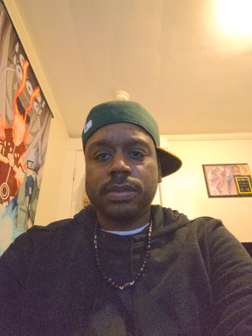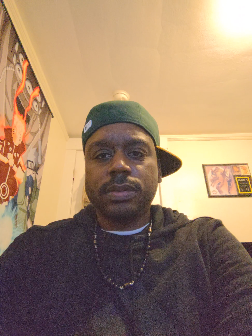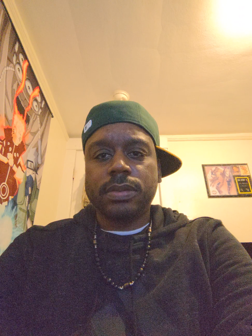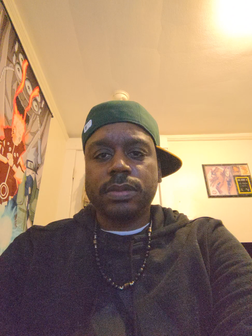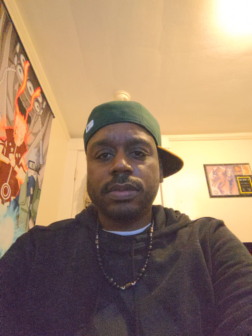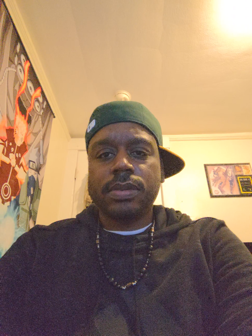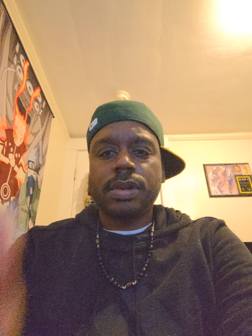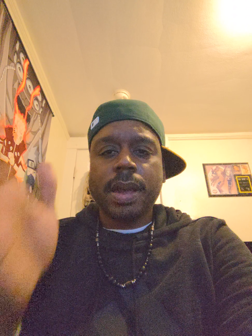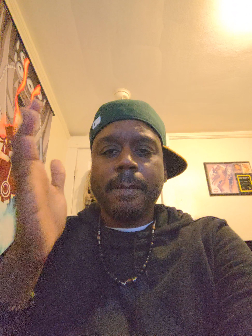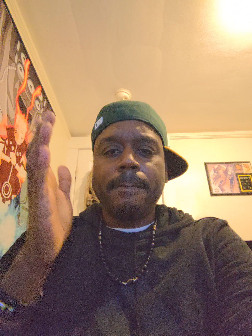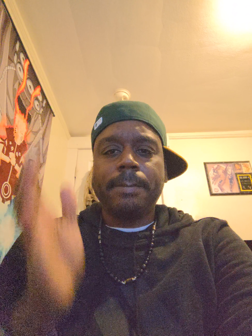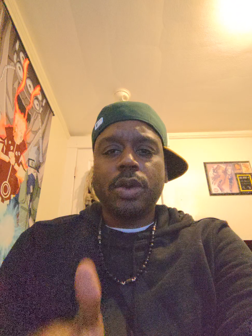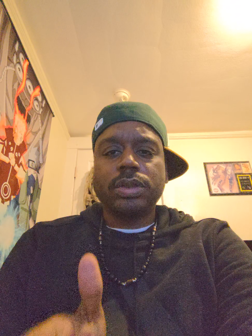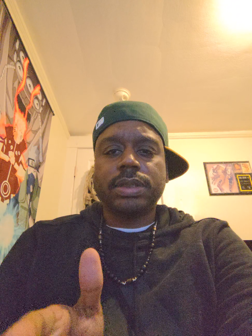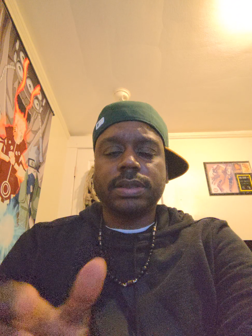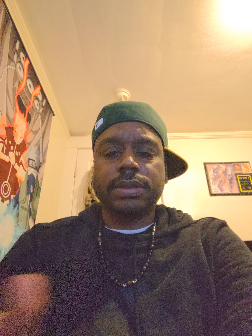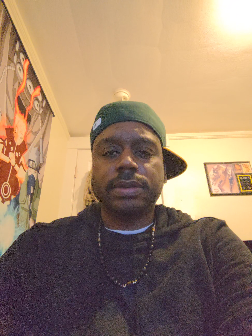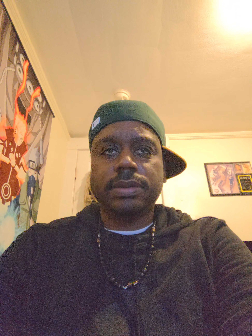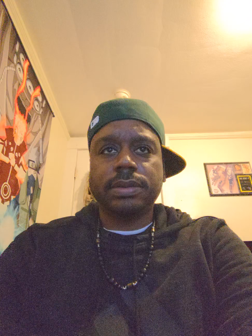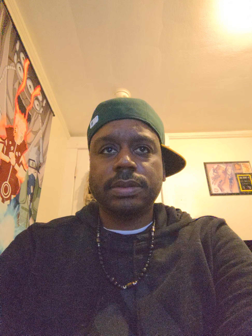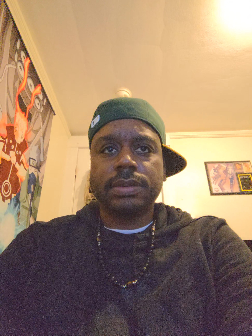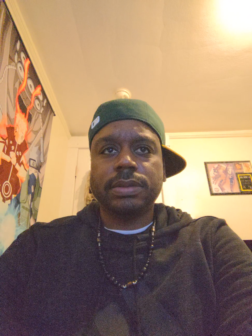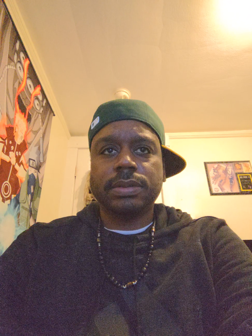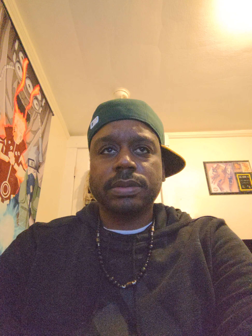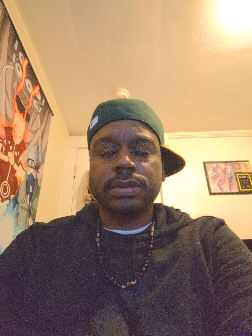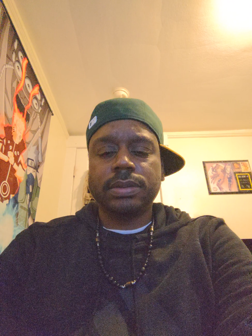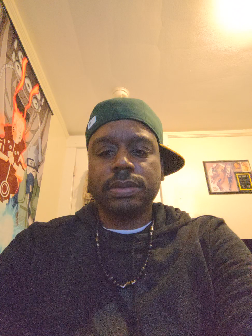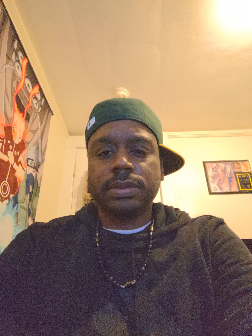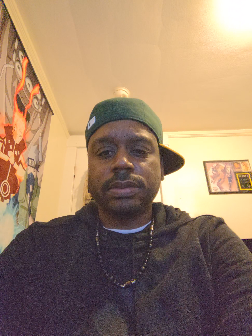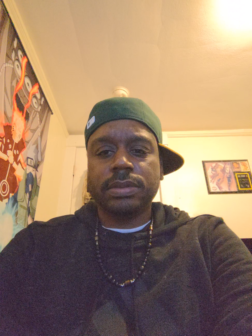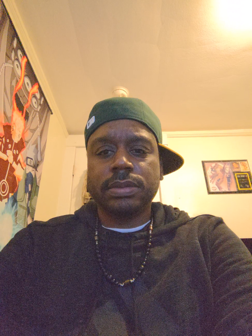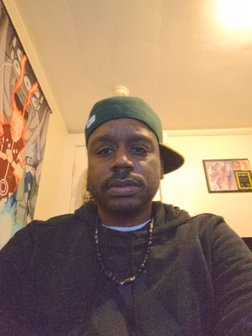person